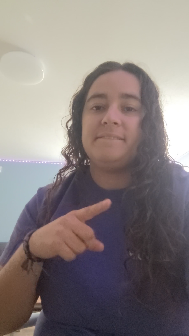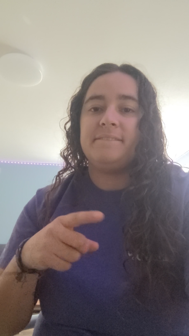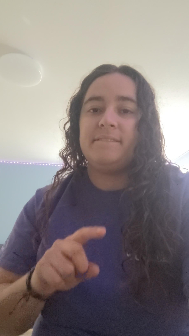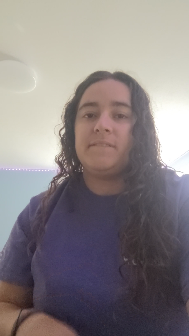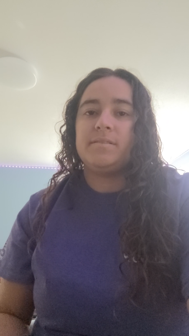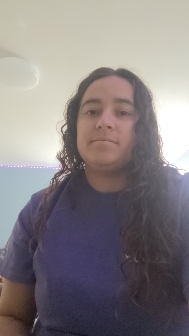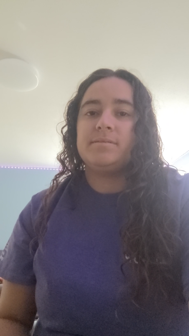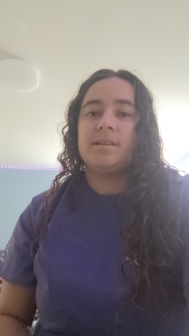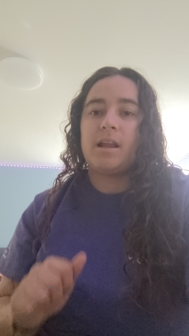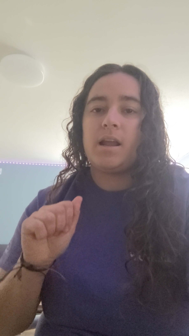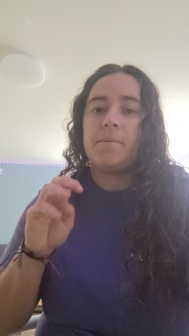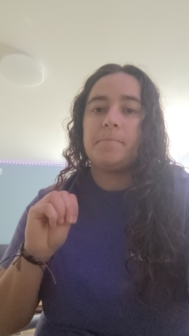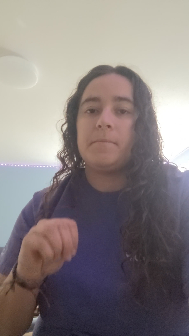am